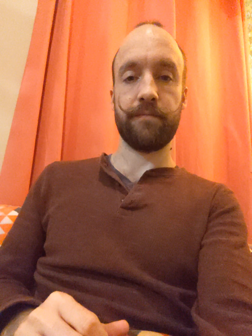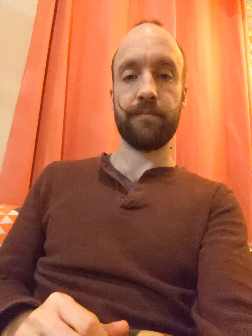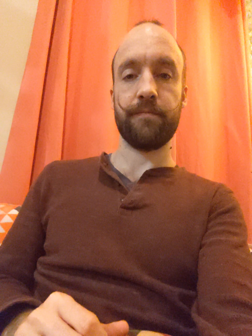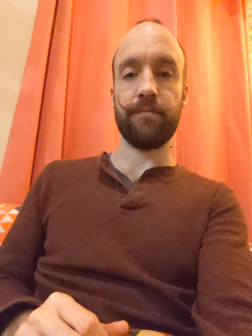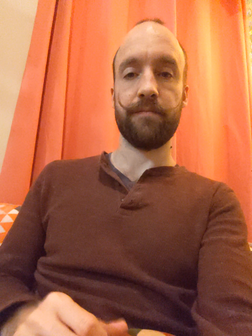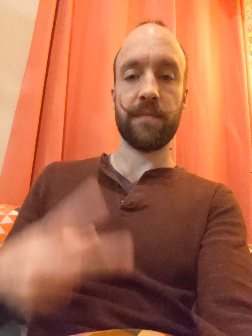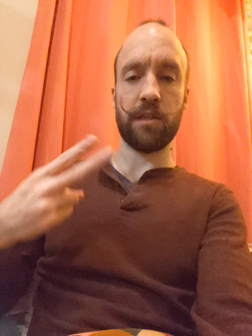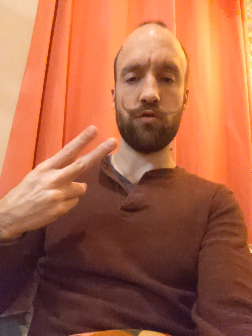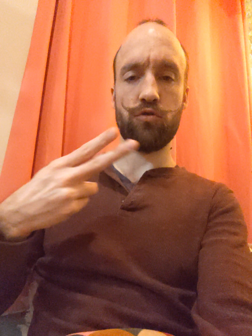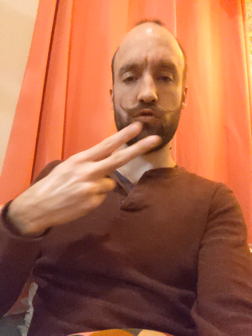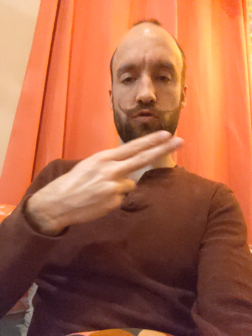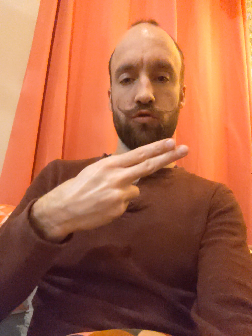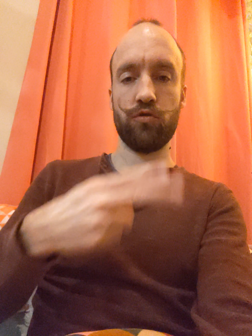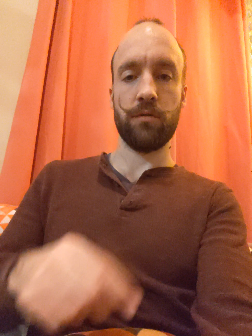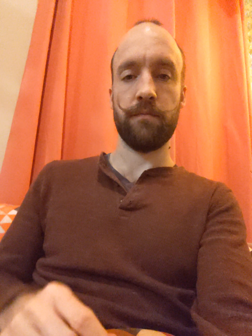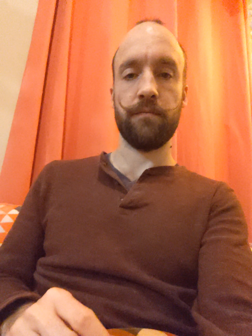scissors